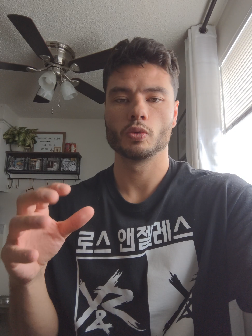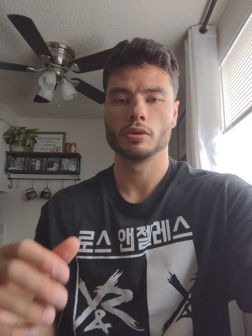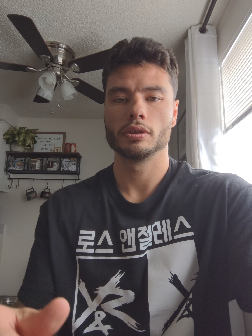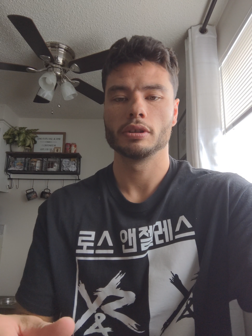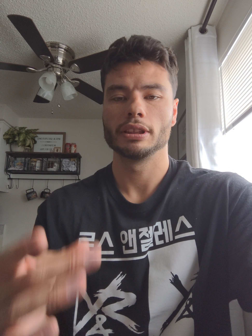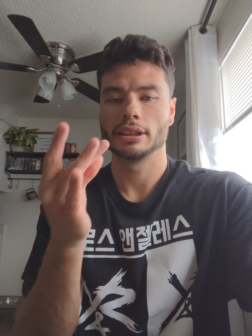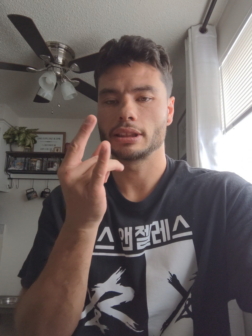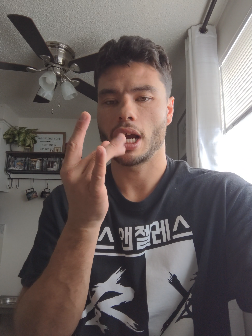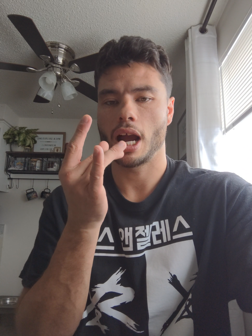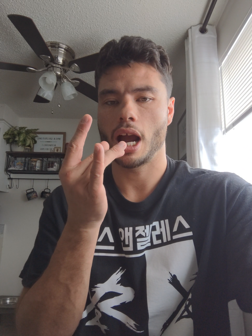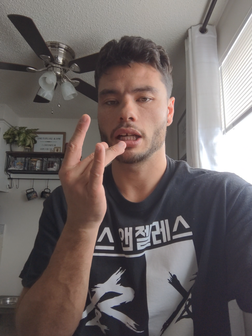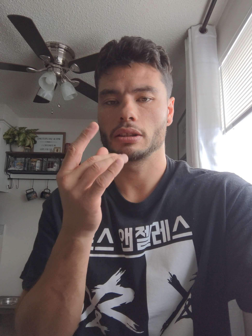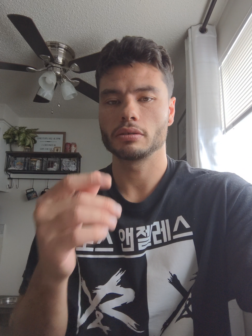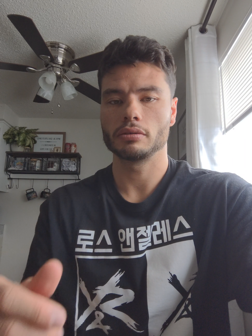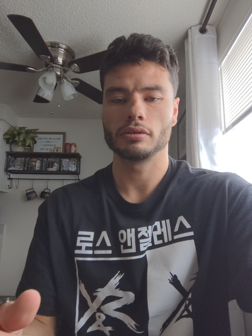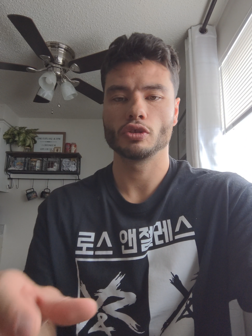snack